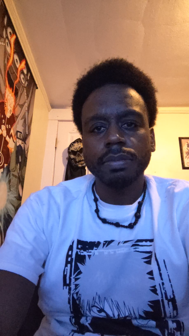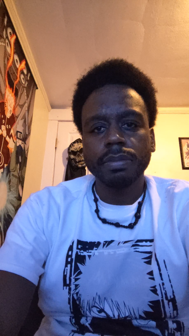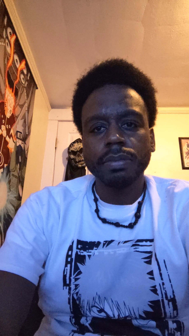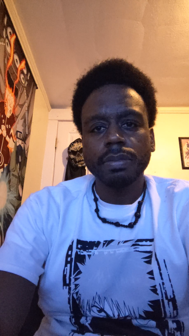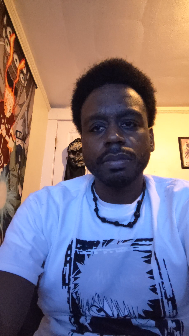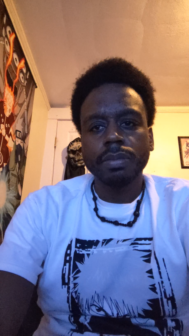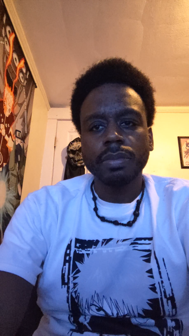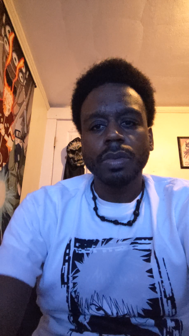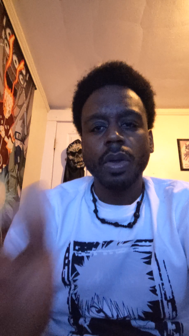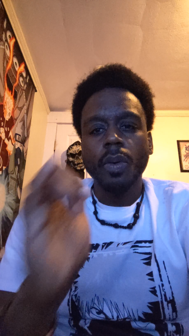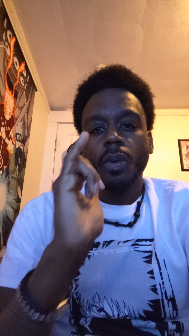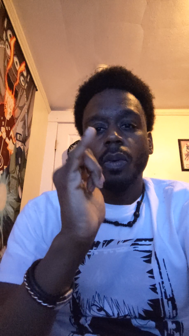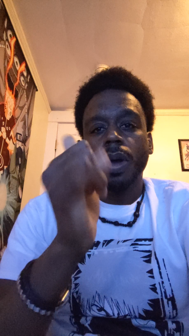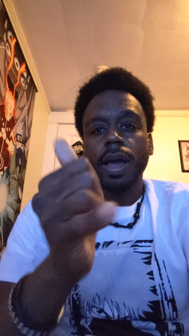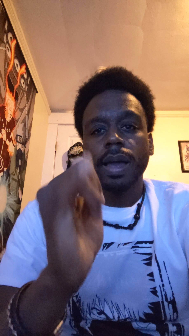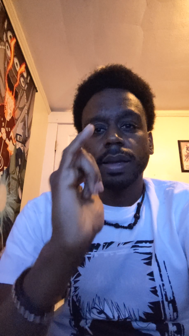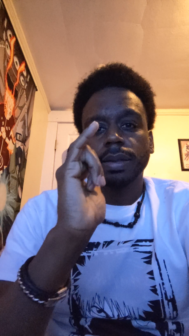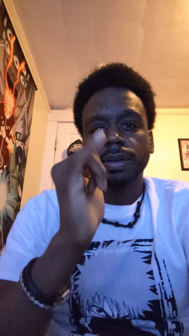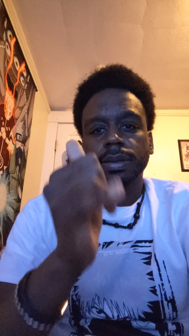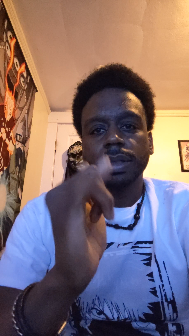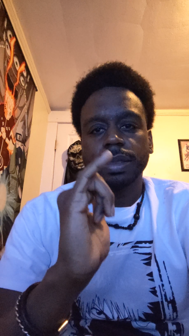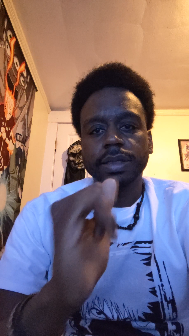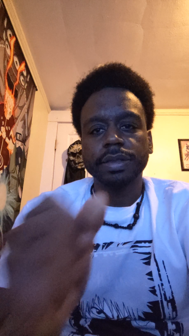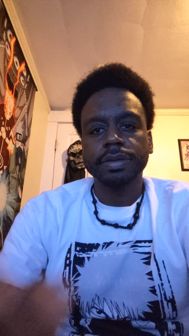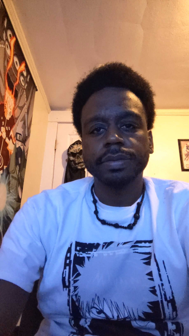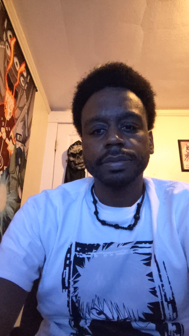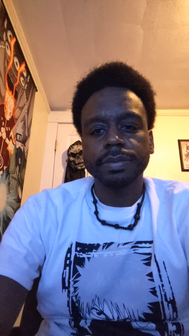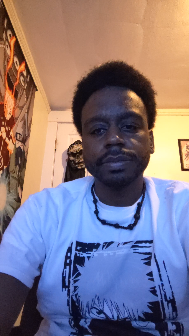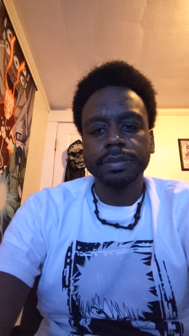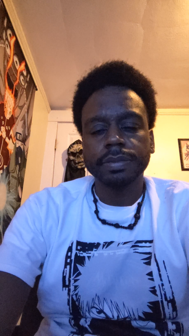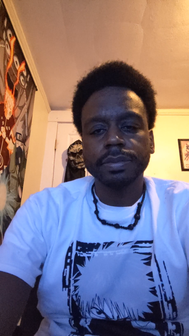rocking chair